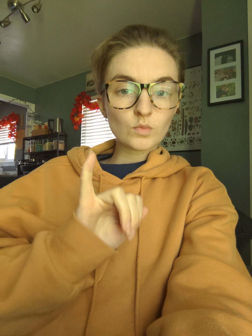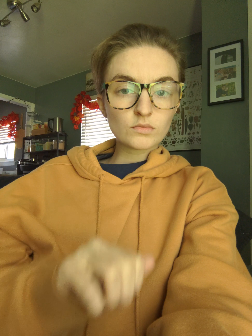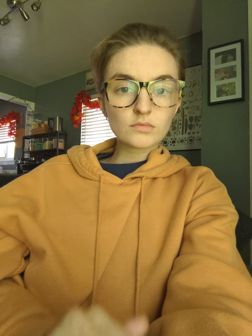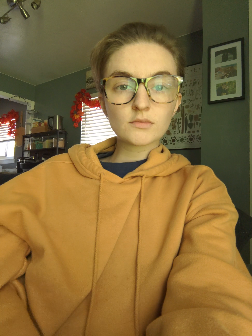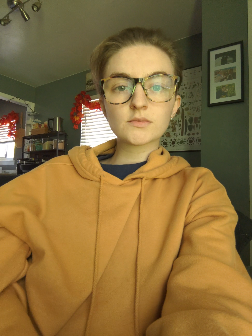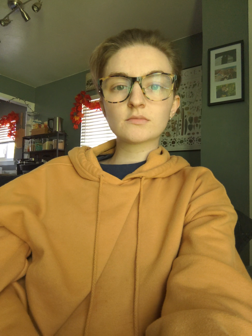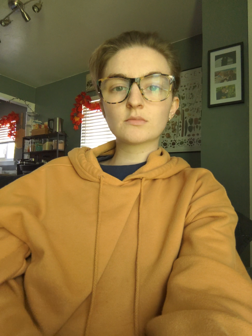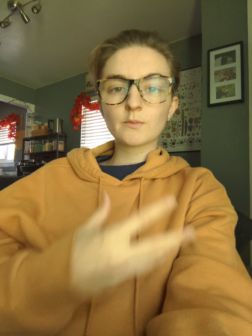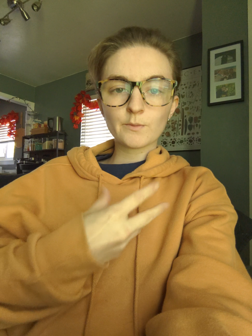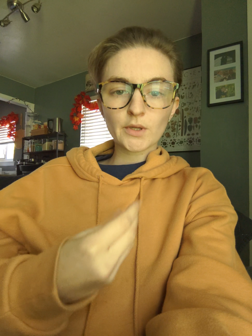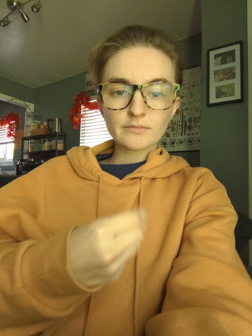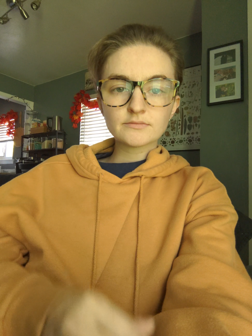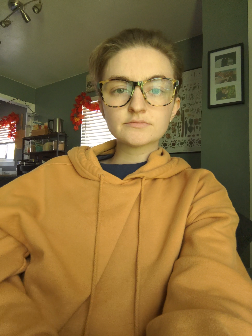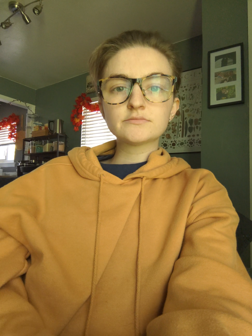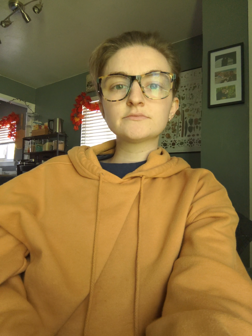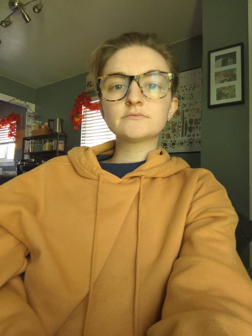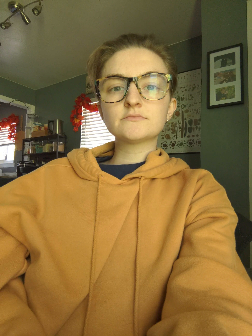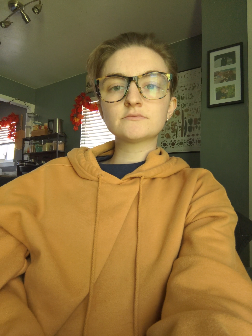poor